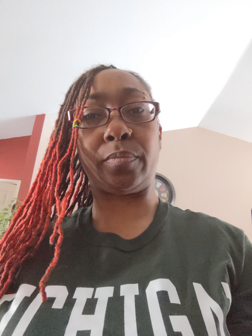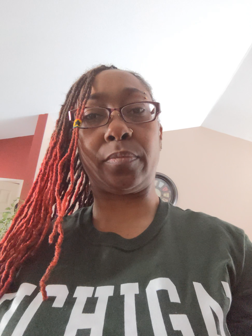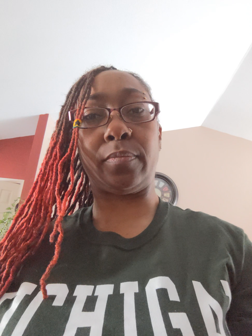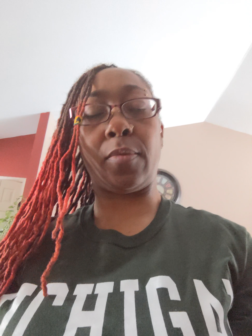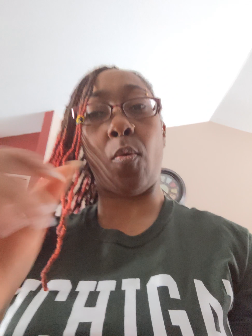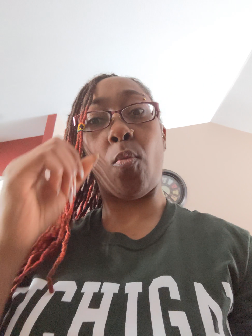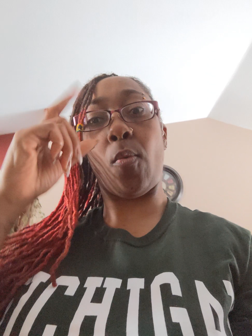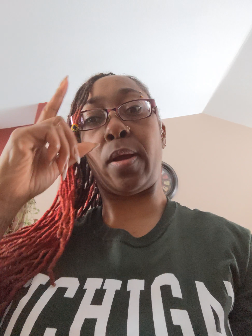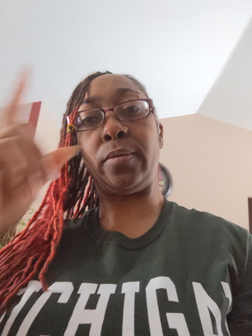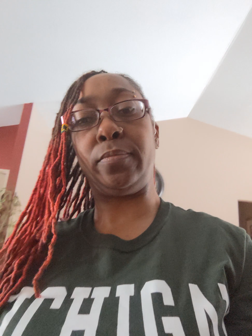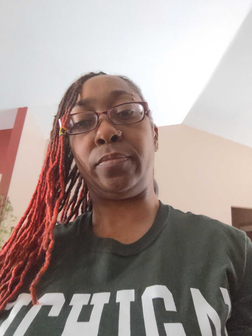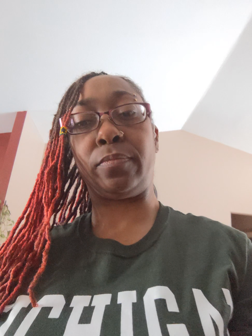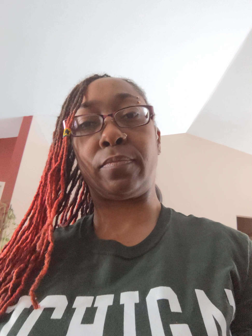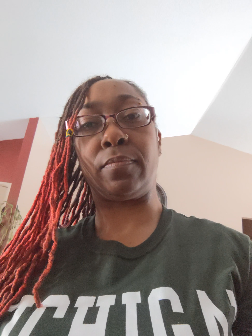awake